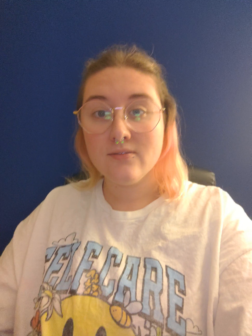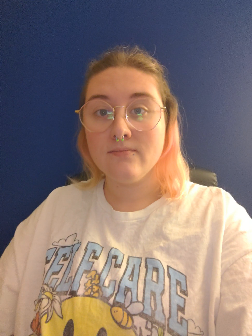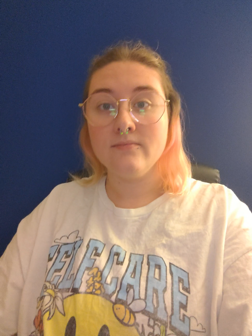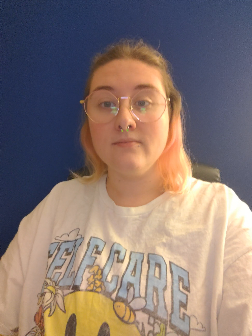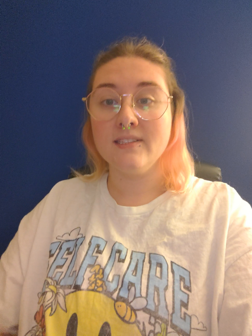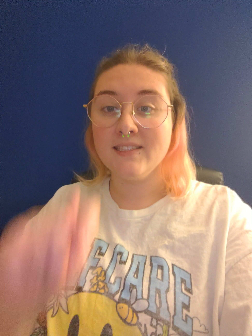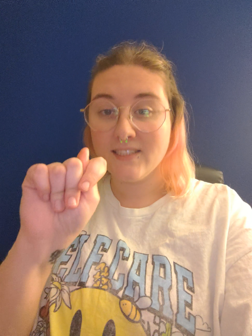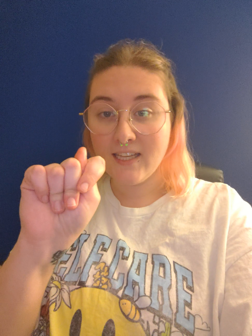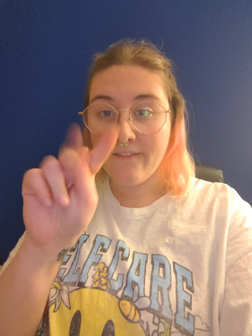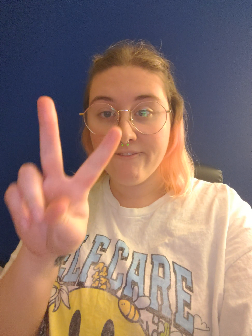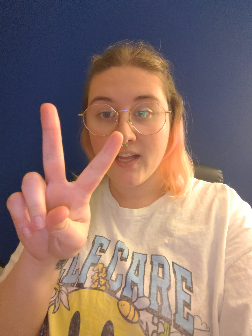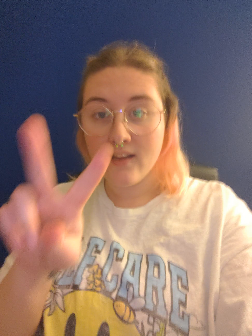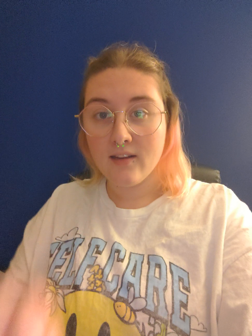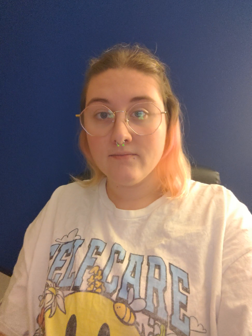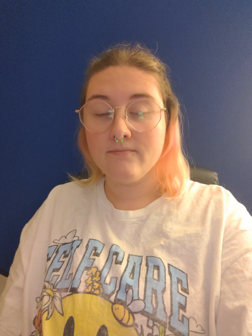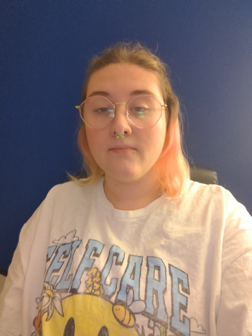TV